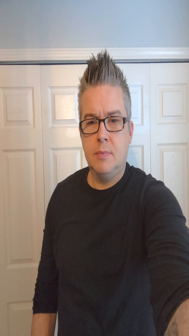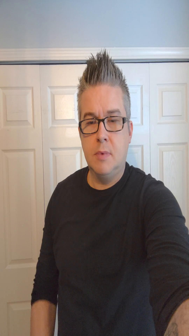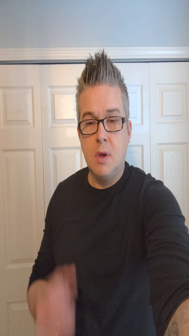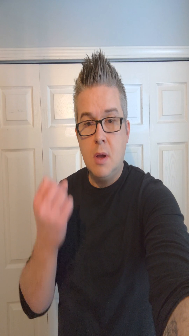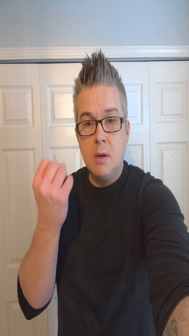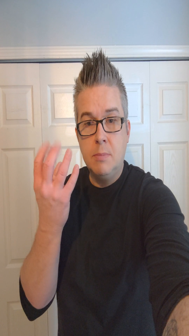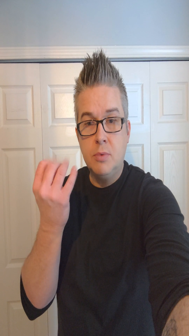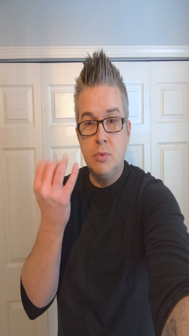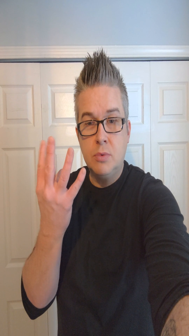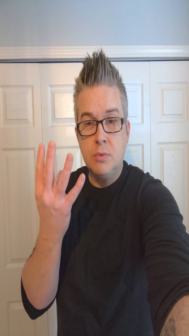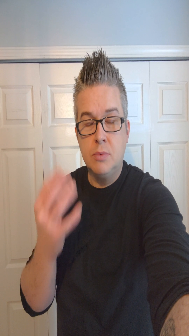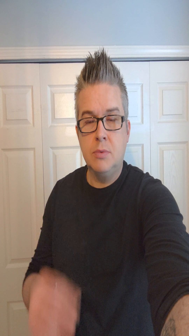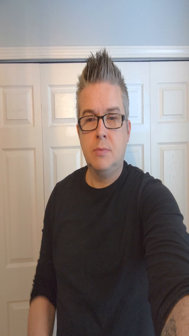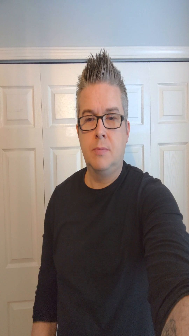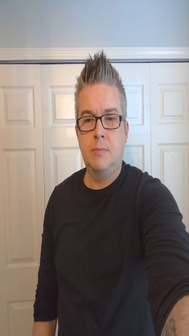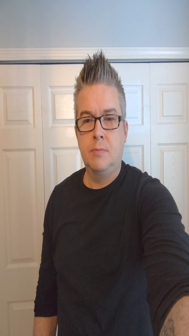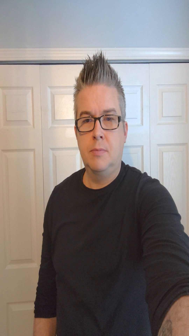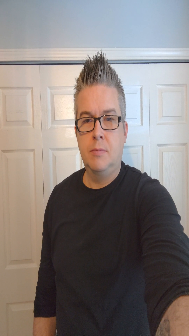many